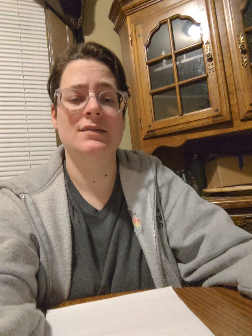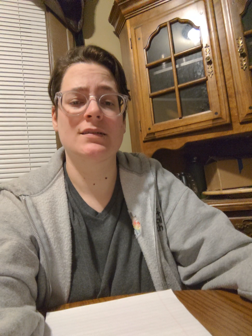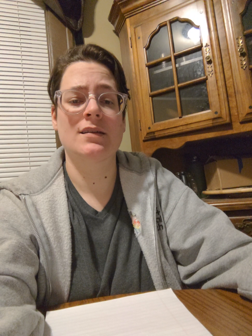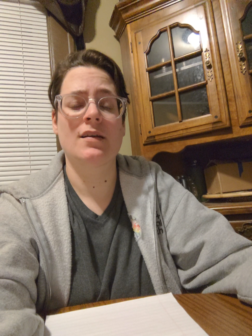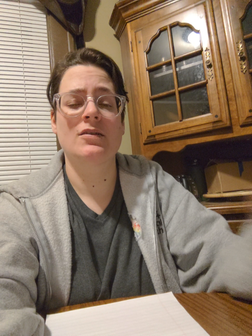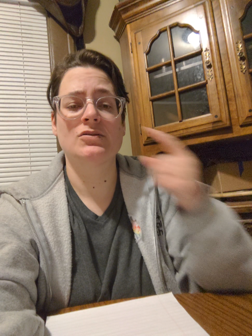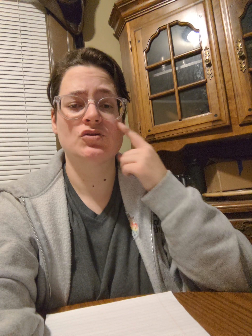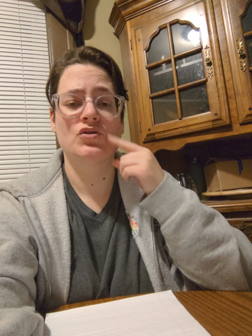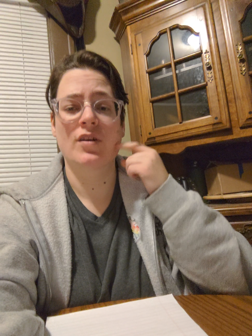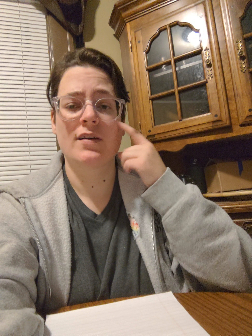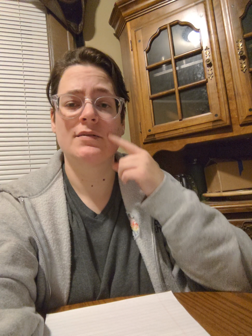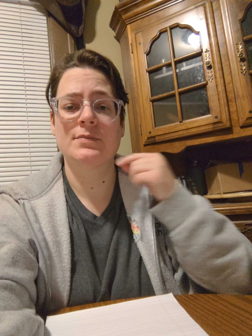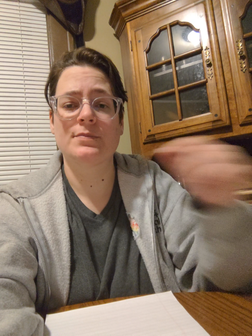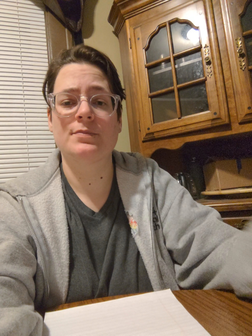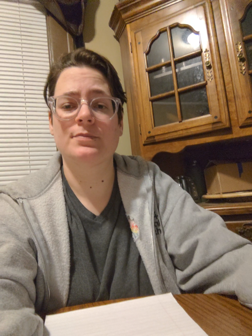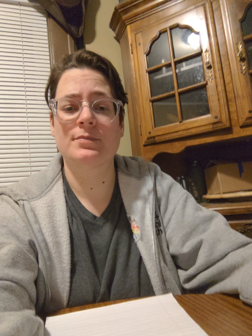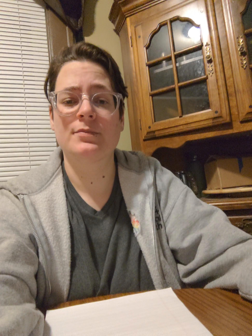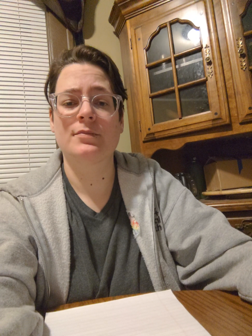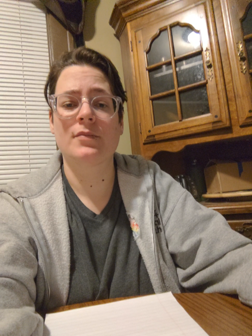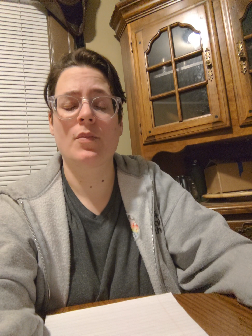cheek